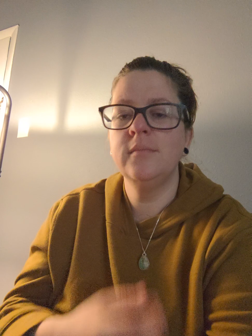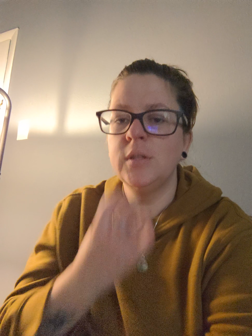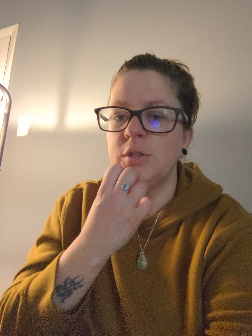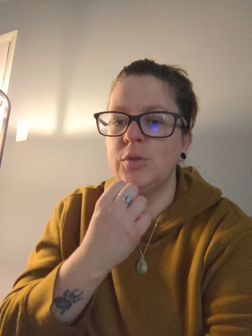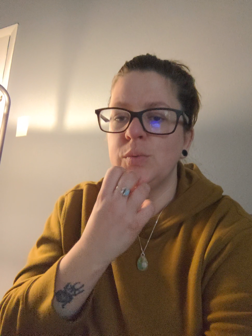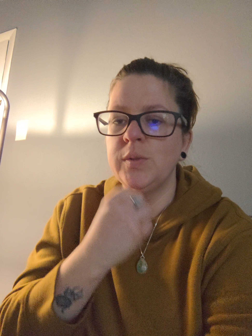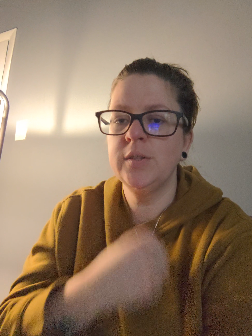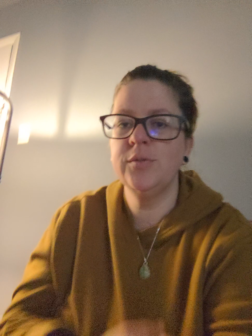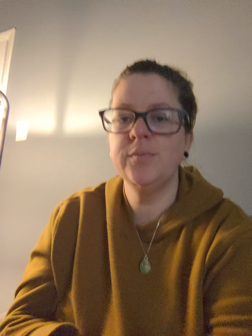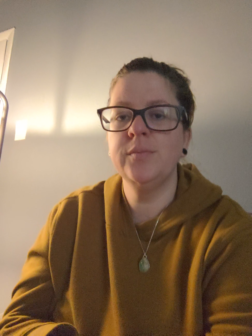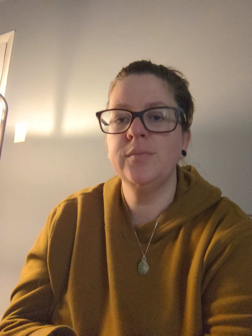underwear